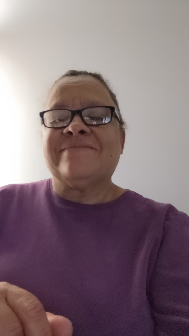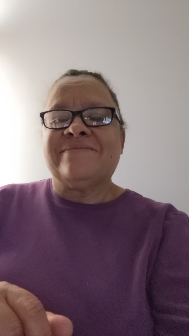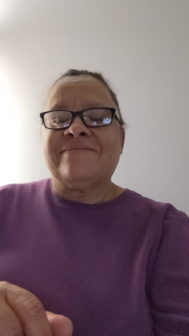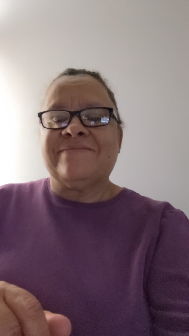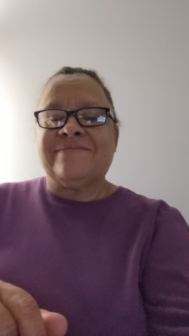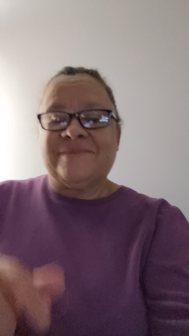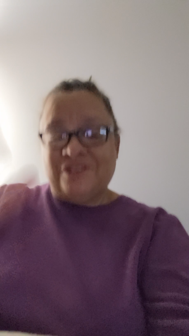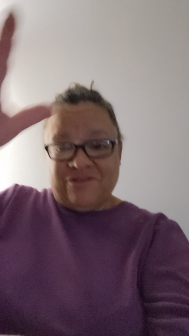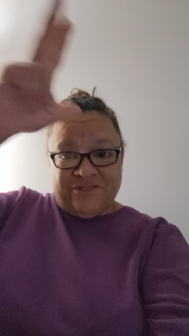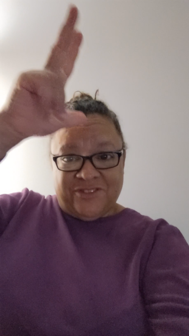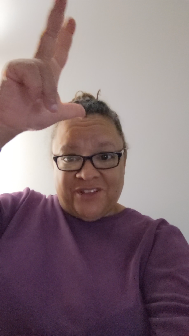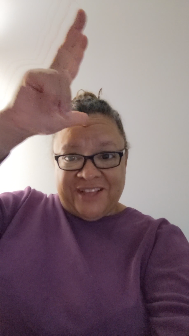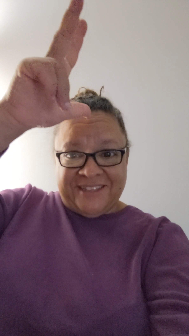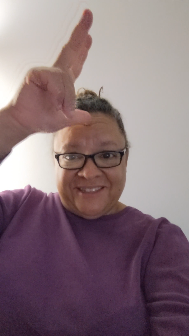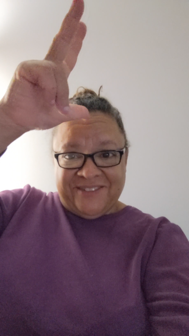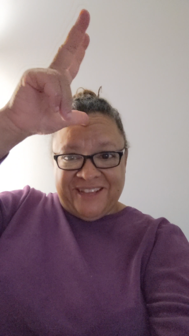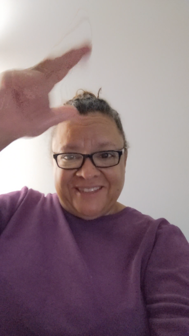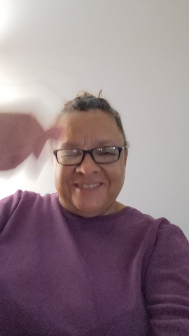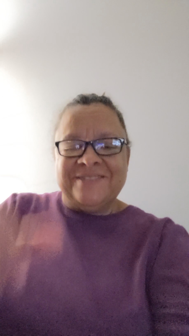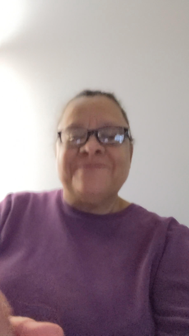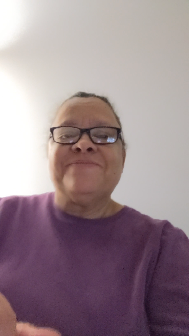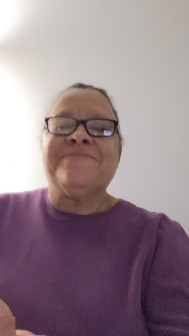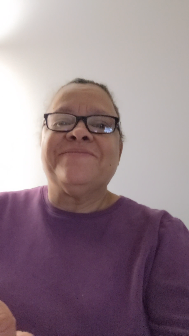rooster